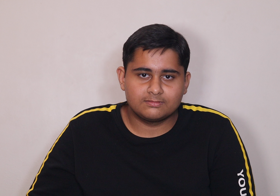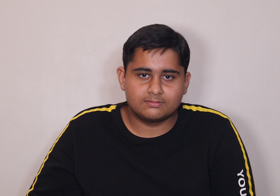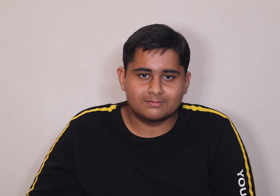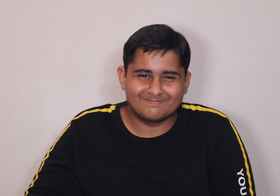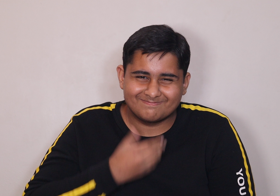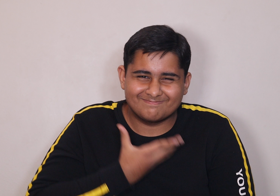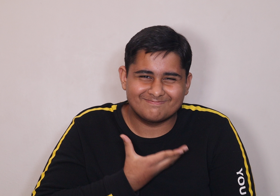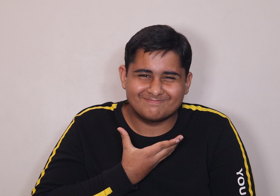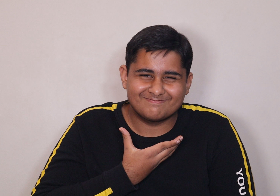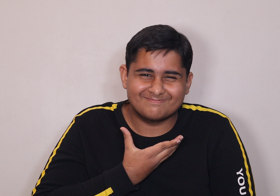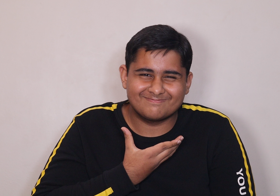glad